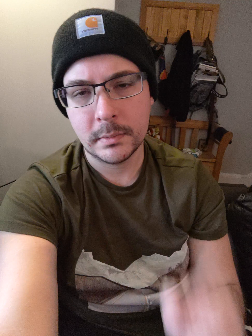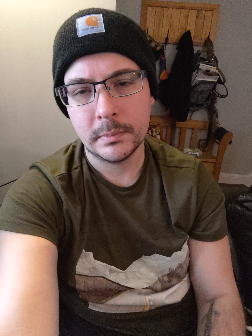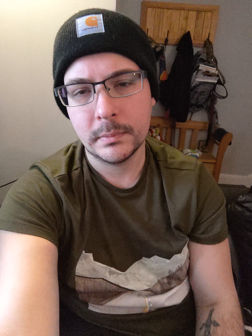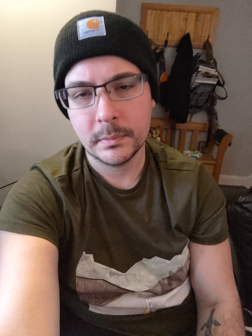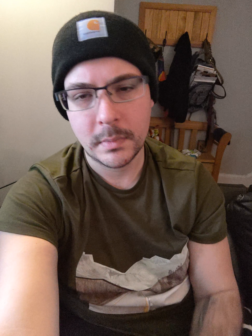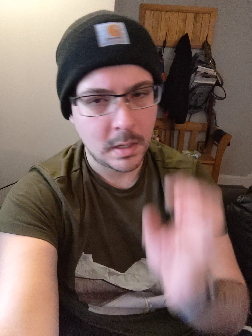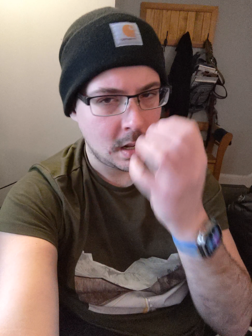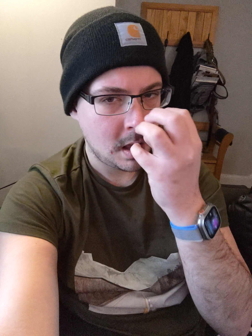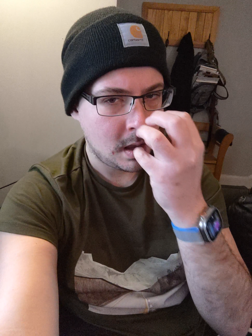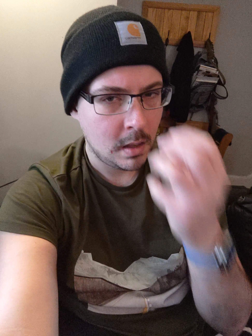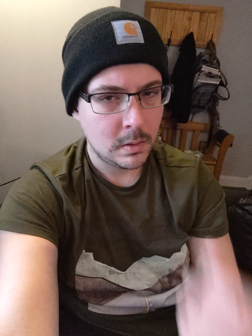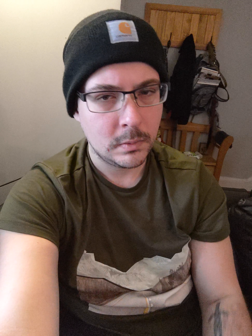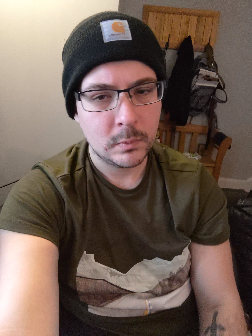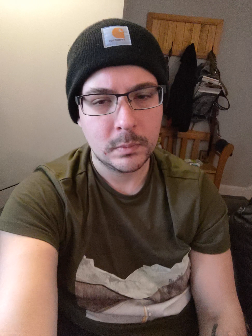clown